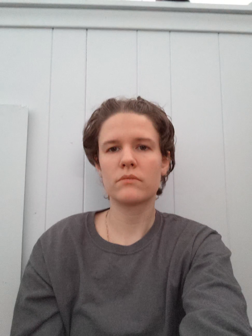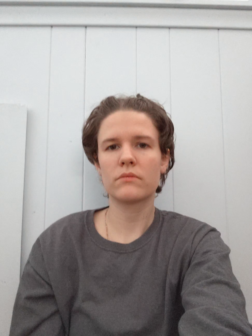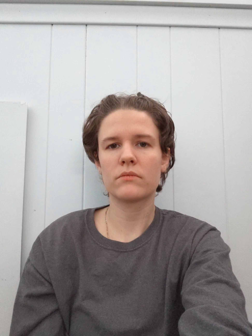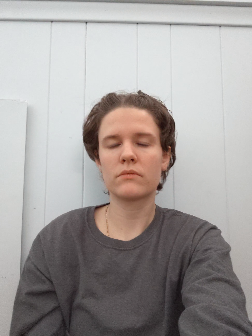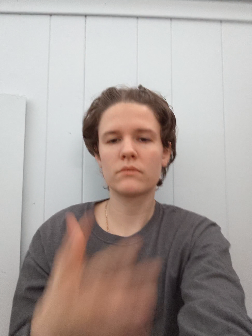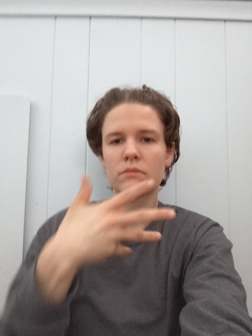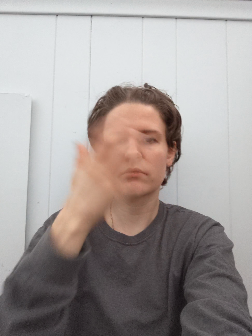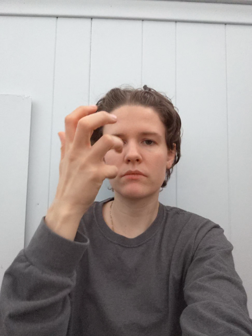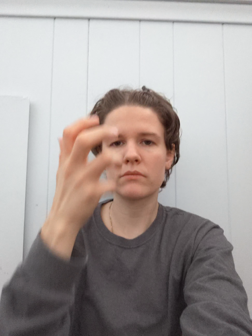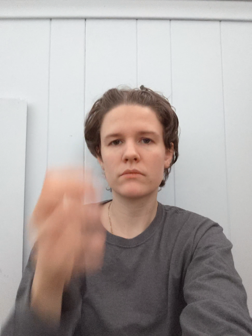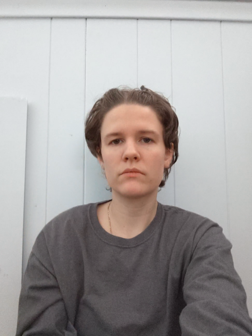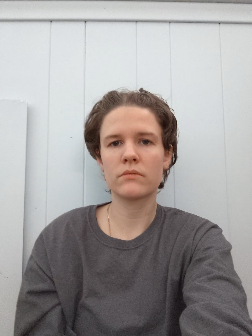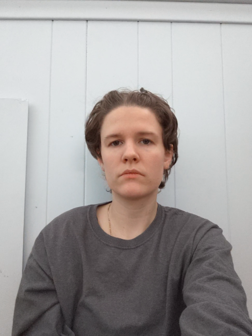mad